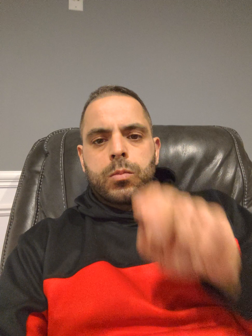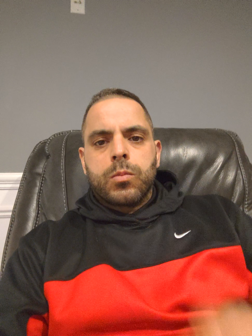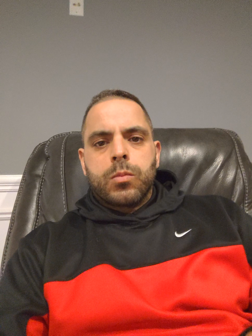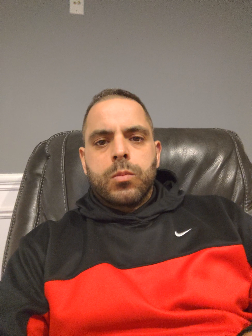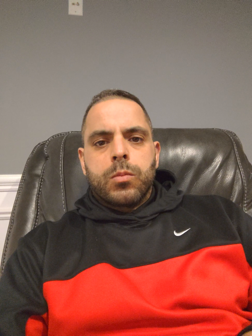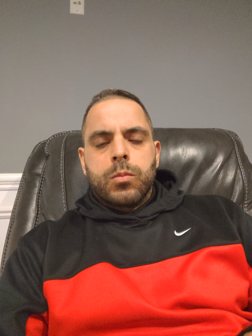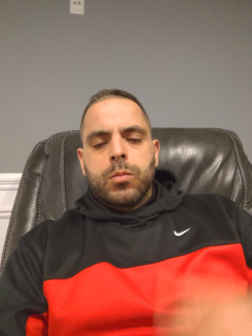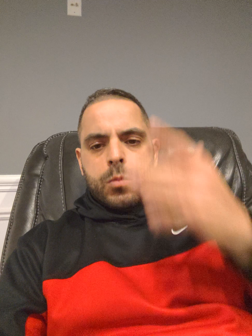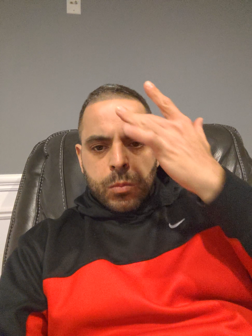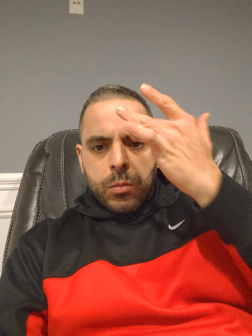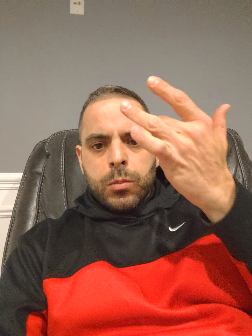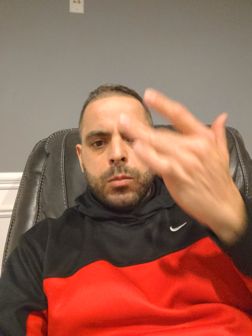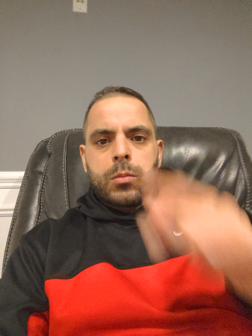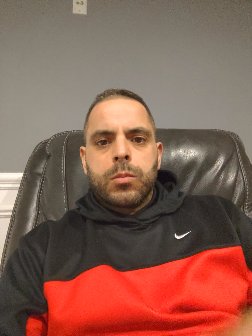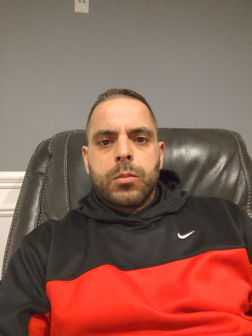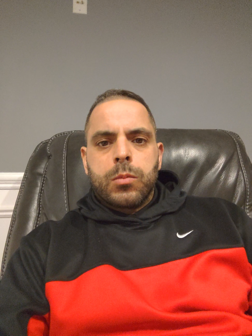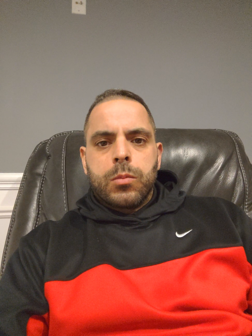why